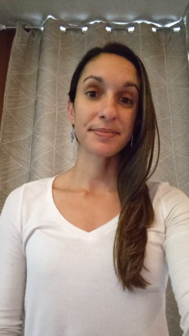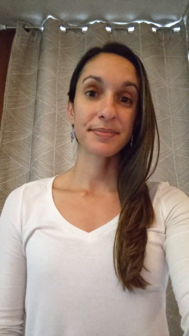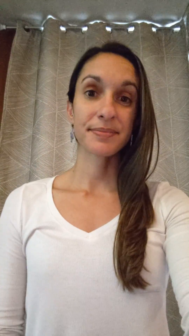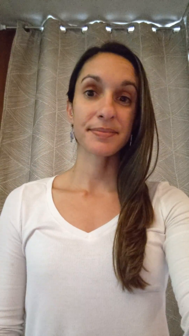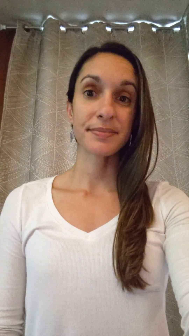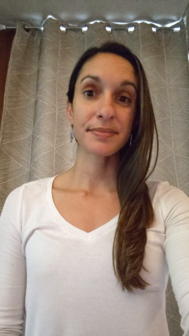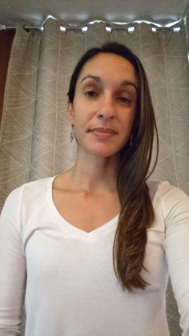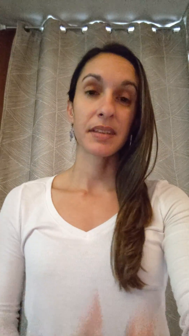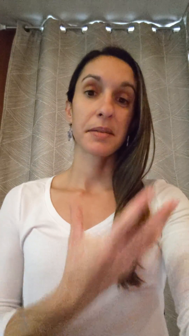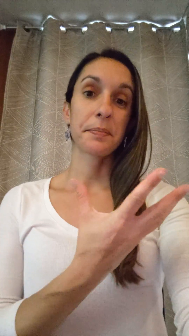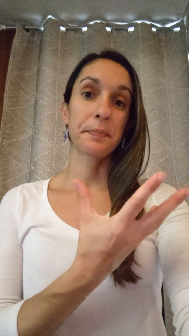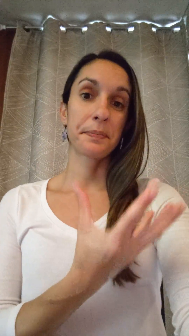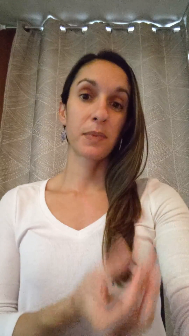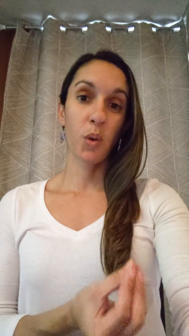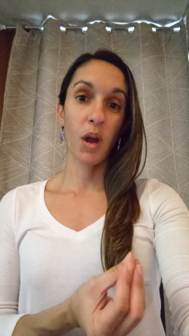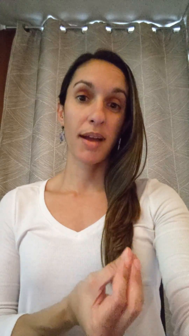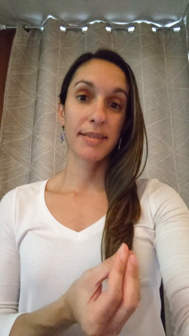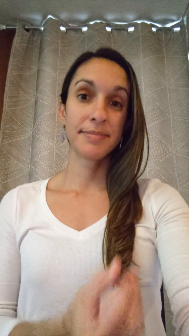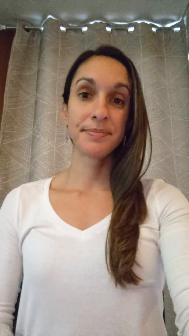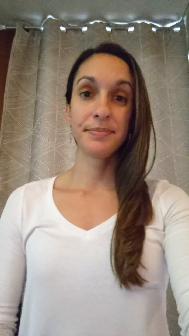poor